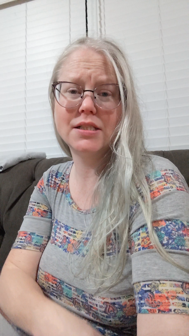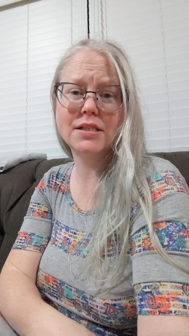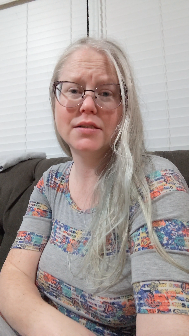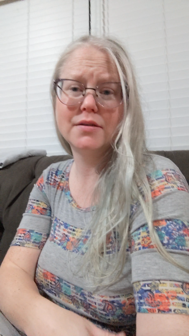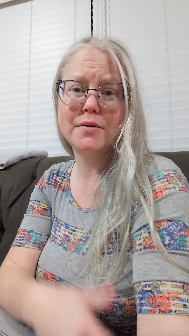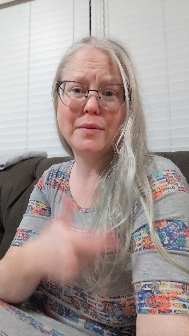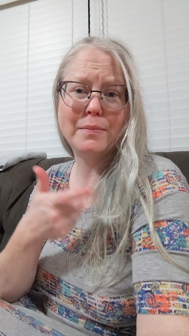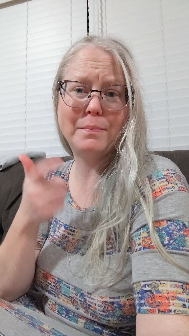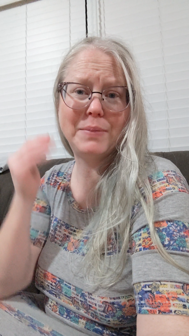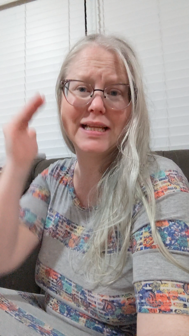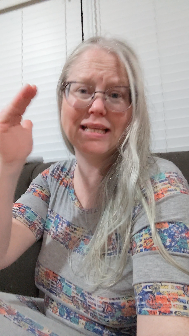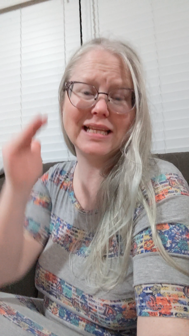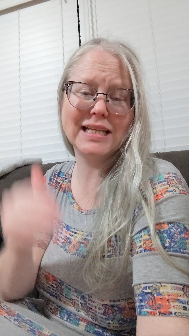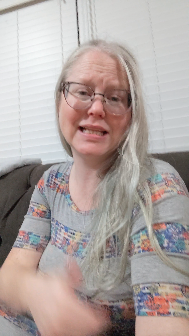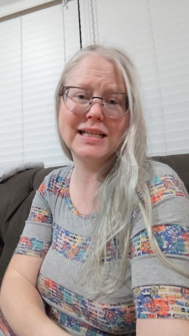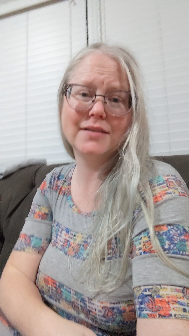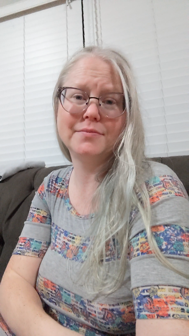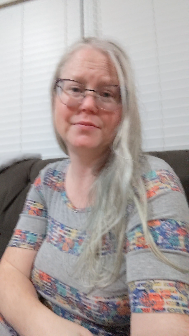big